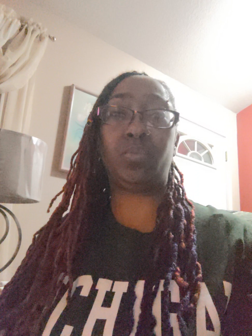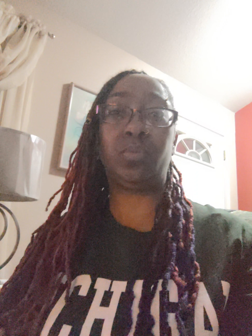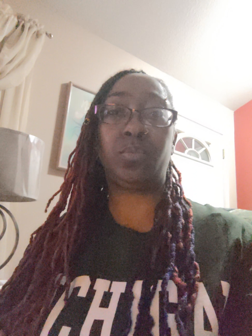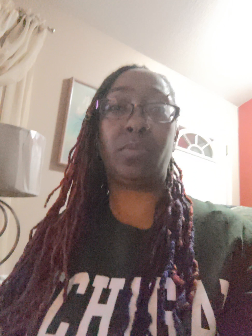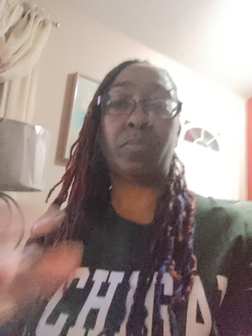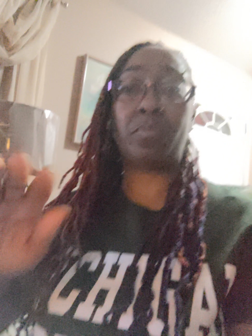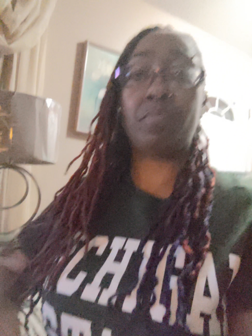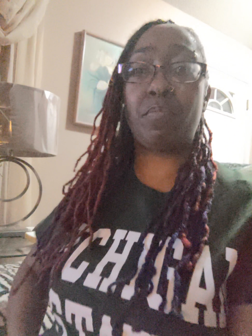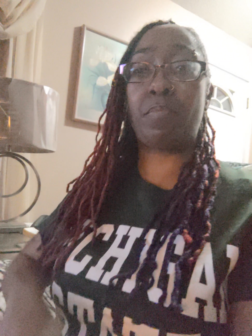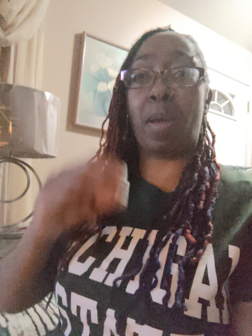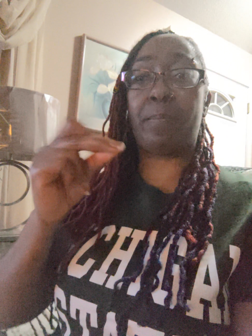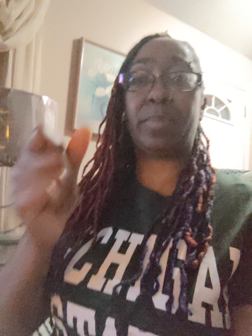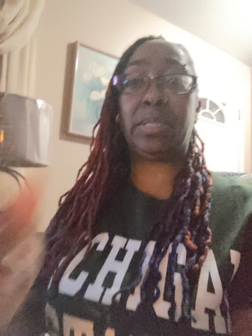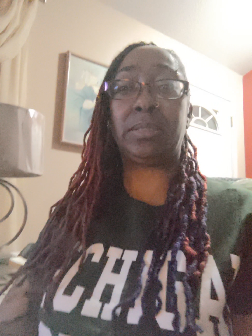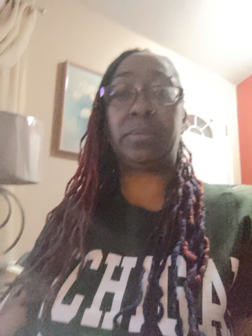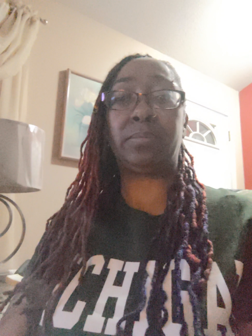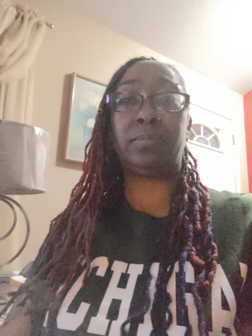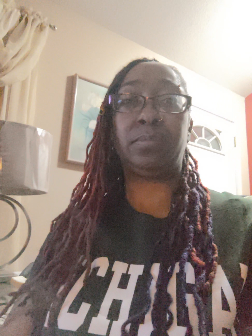puppy